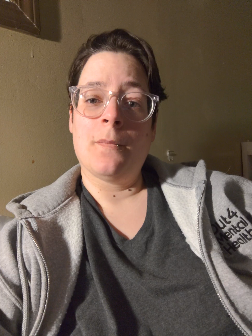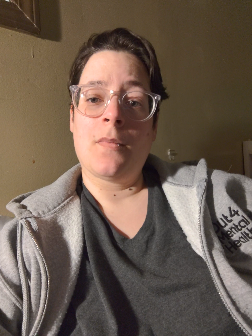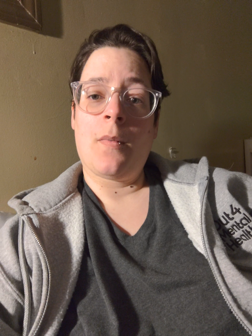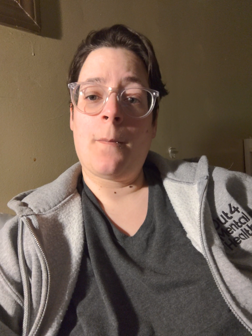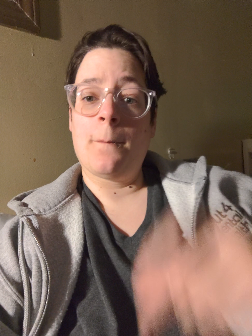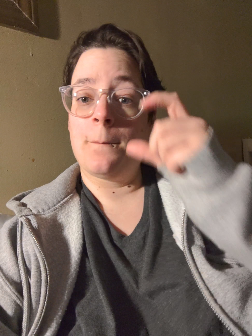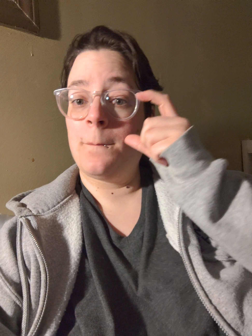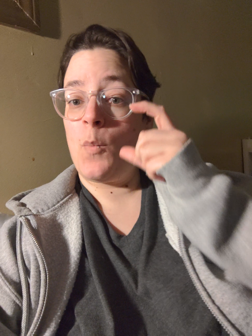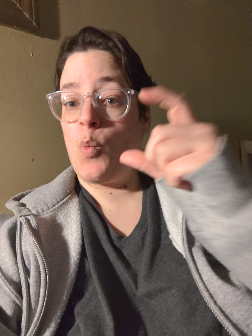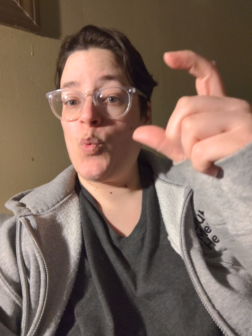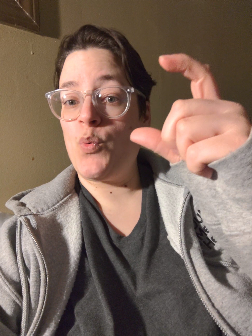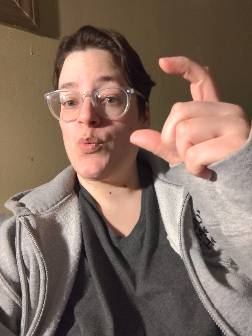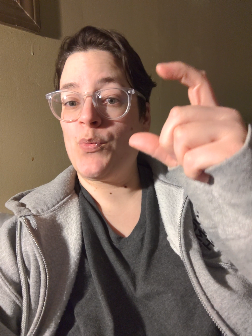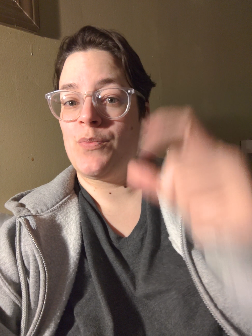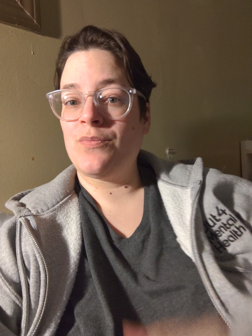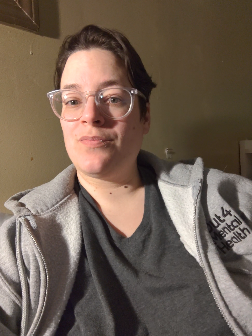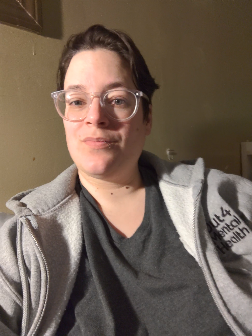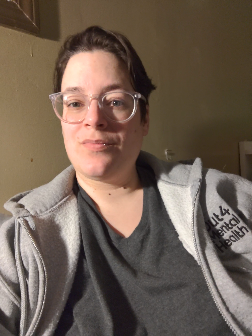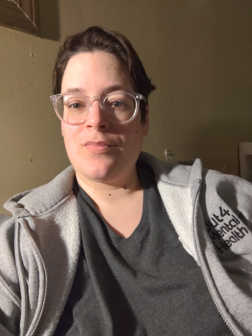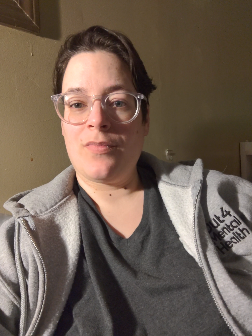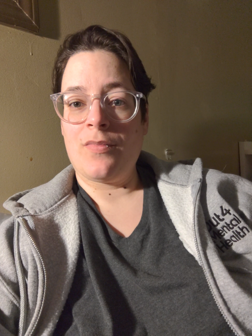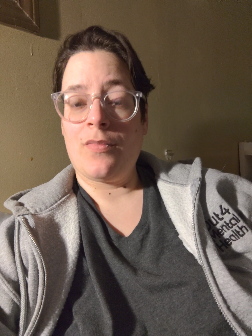moon